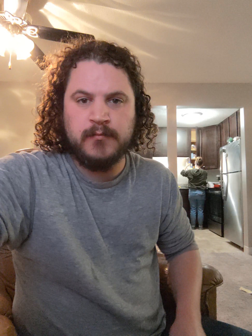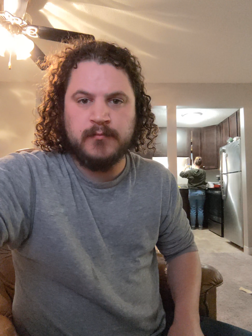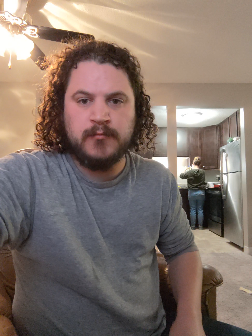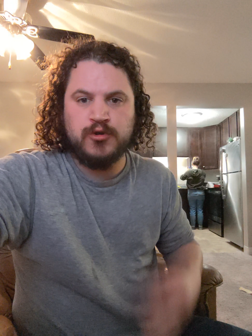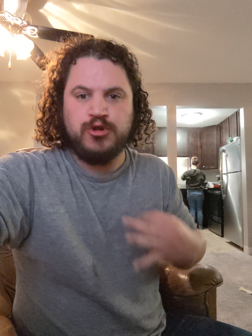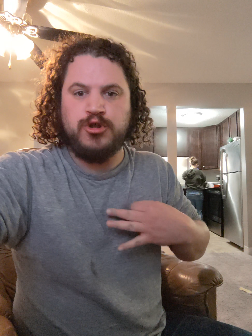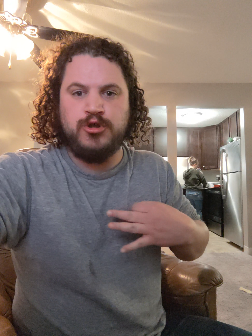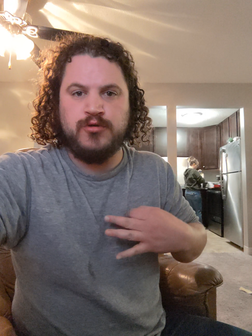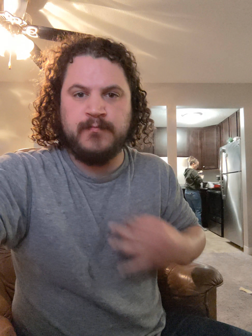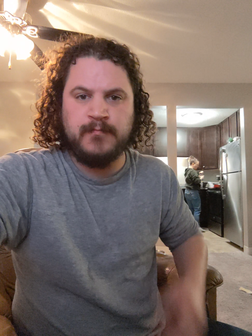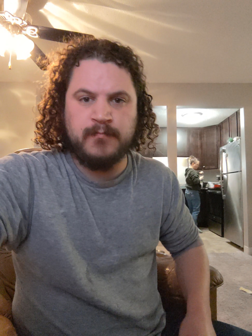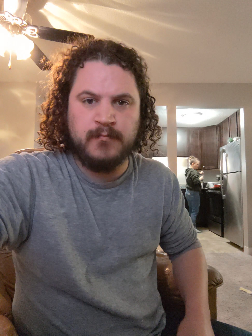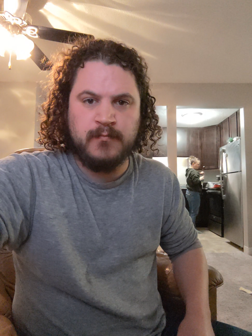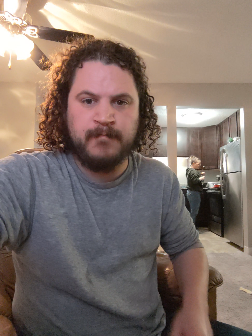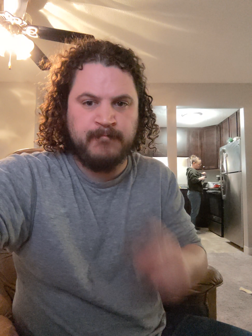shirt